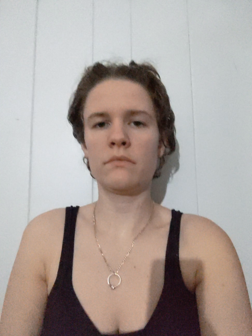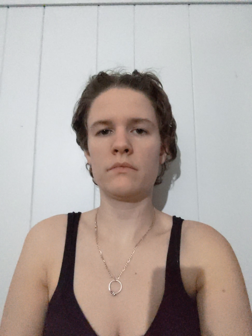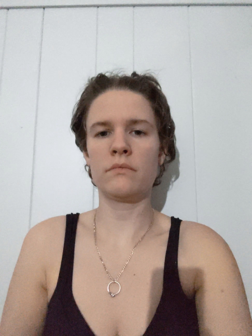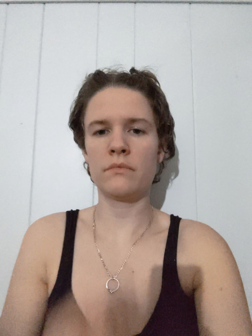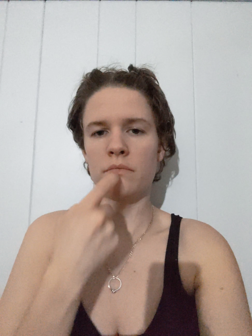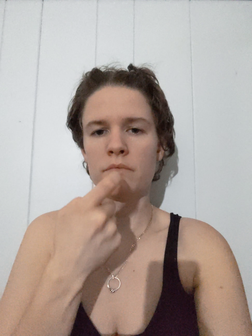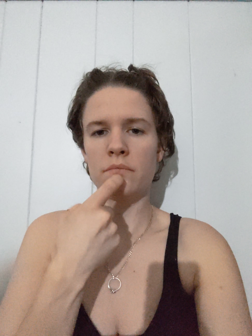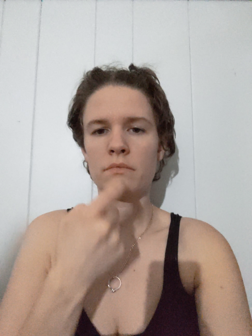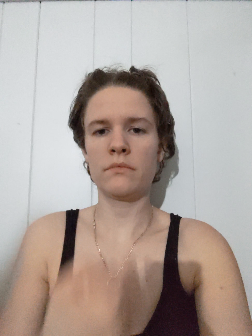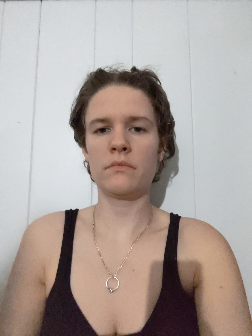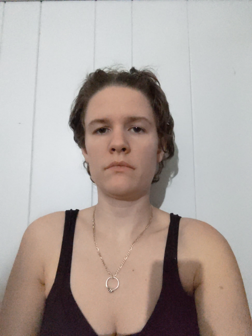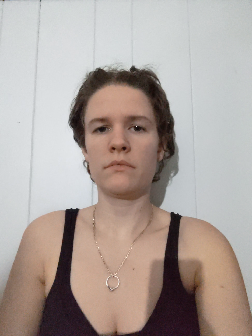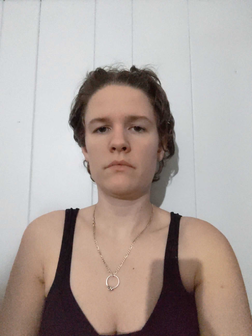window